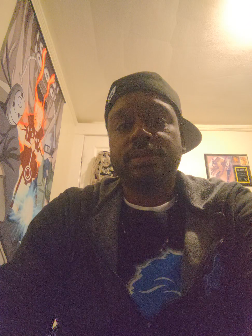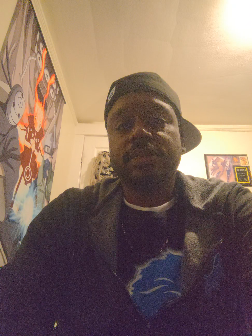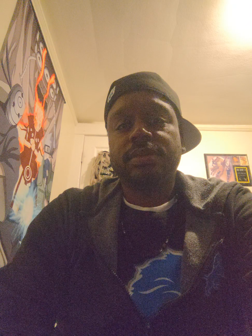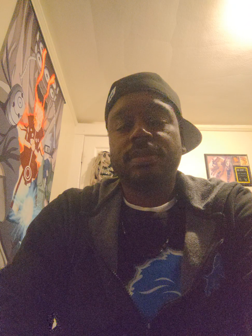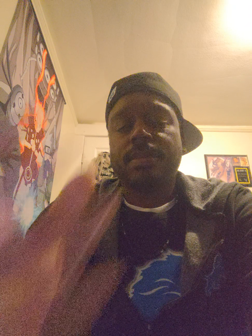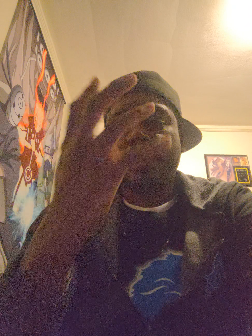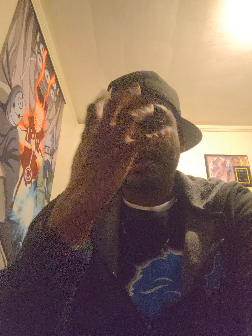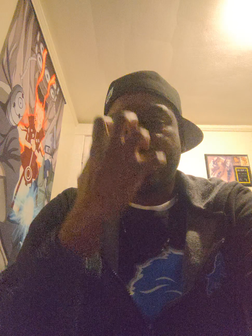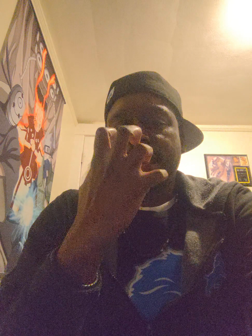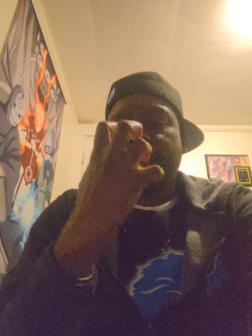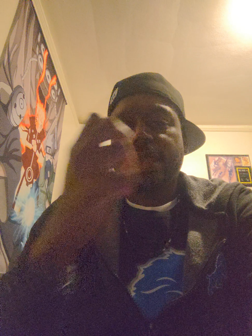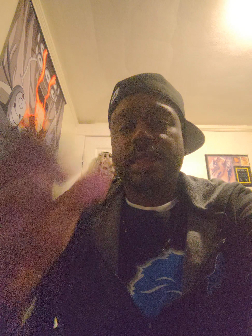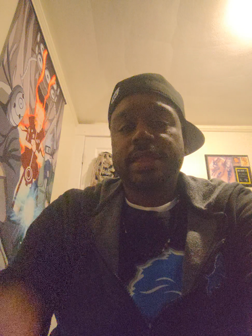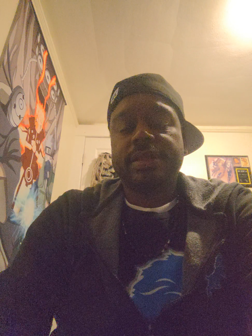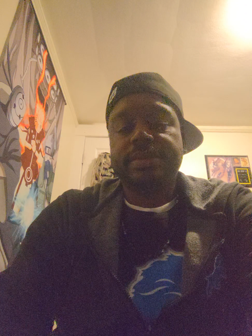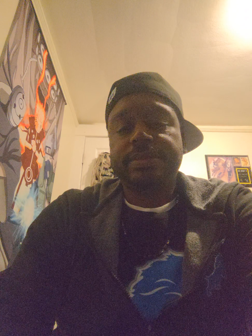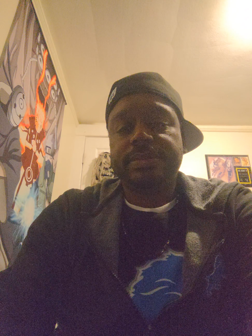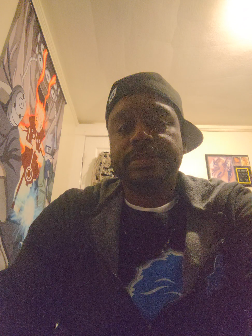mad